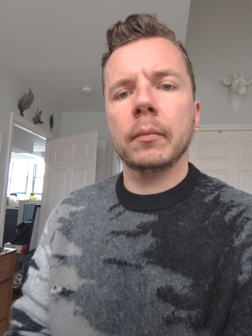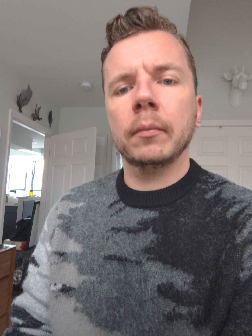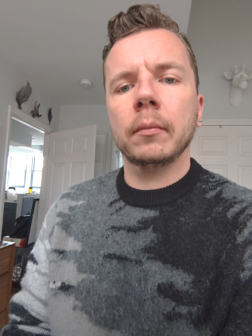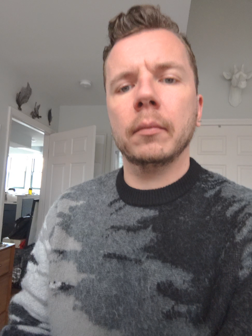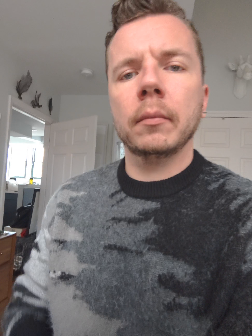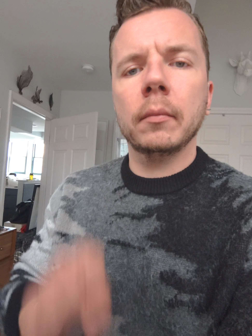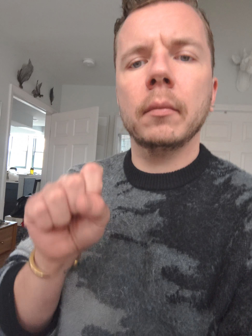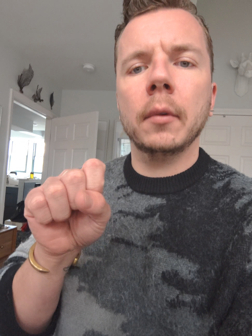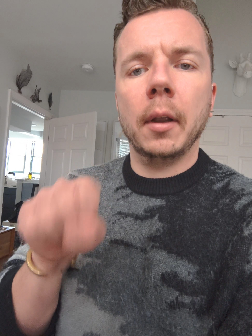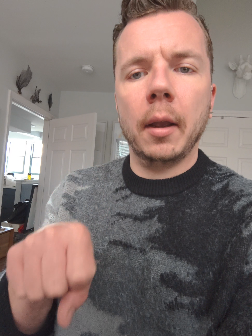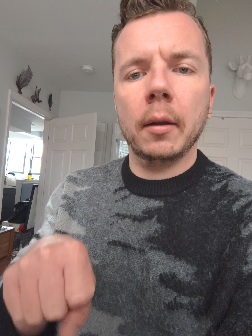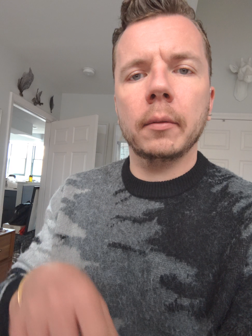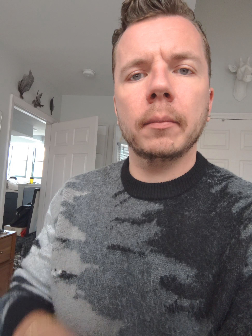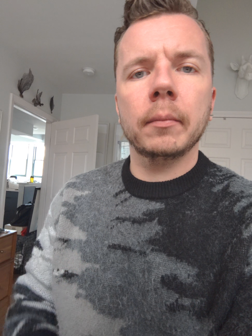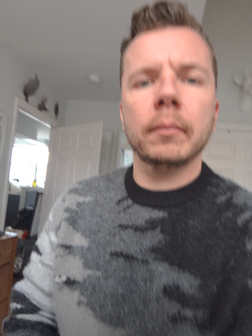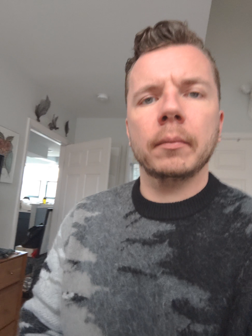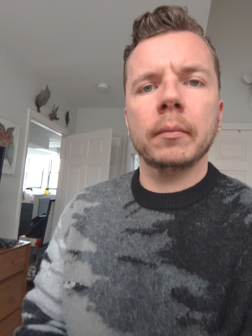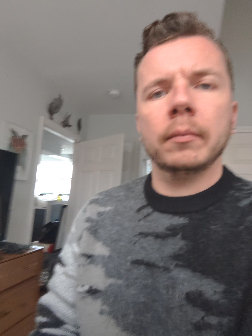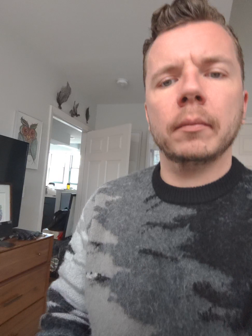can